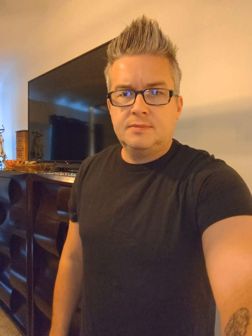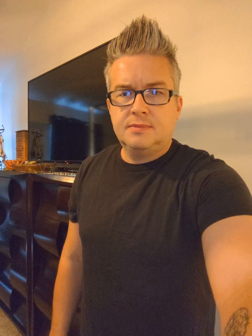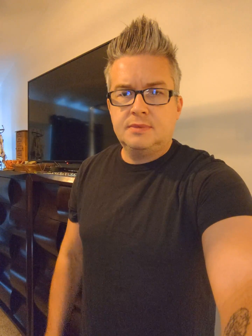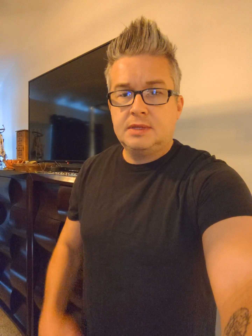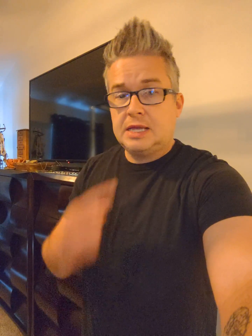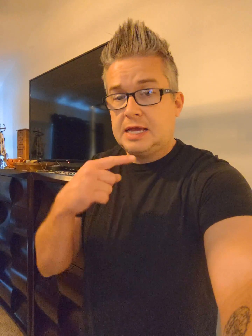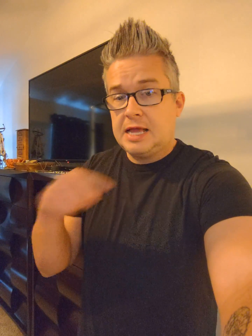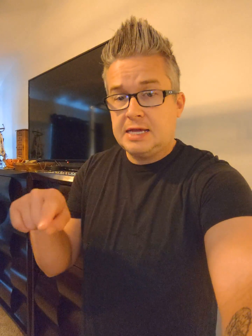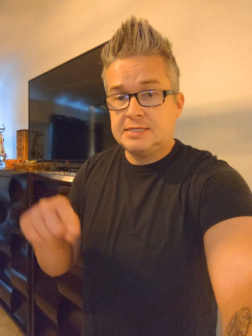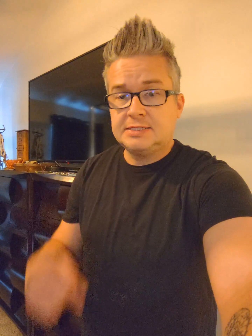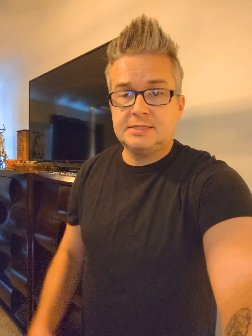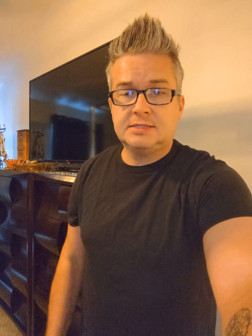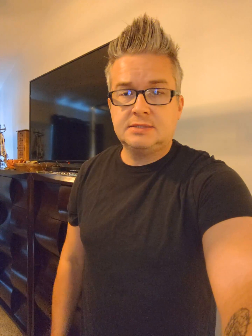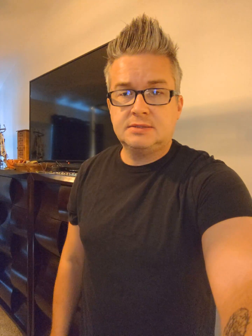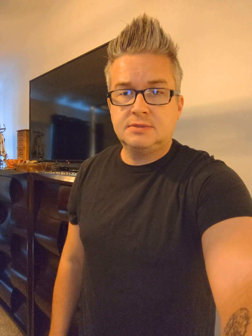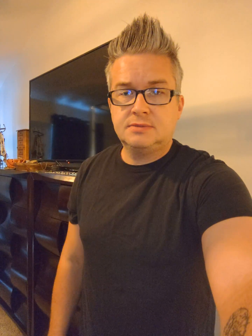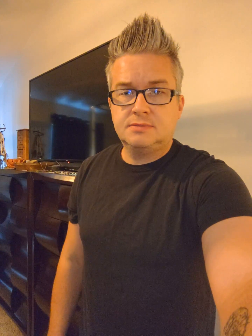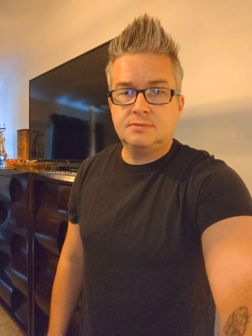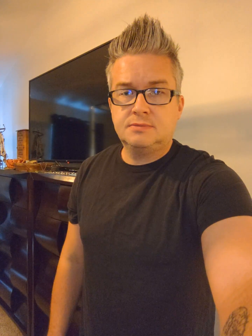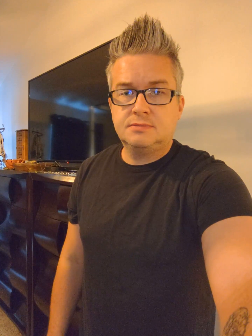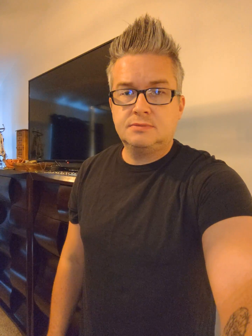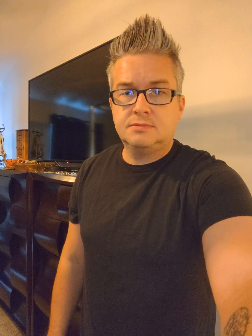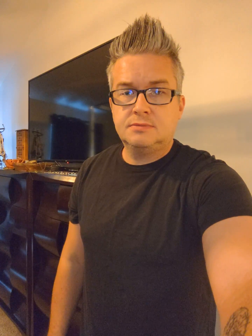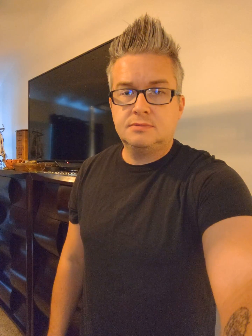cut